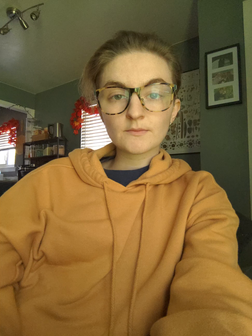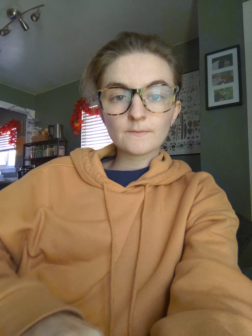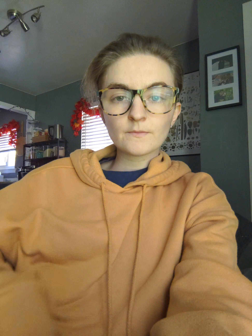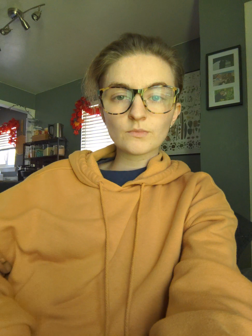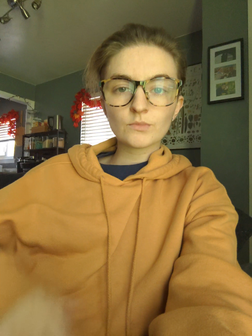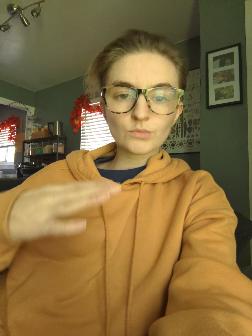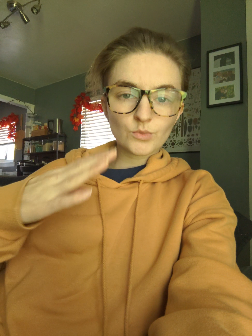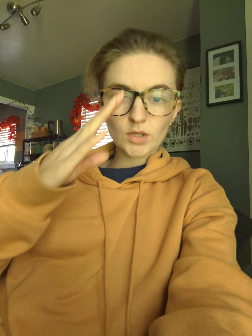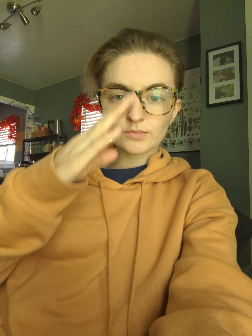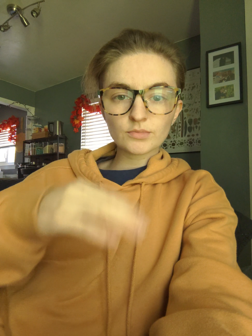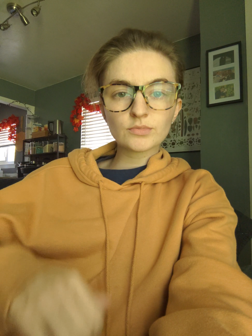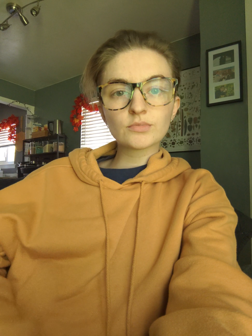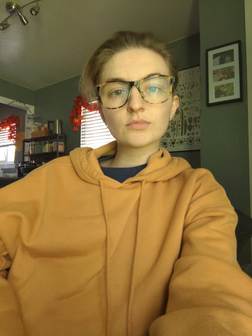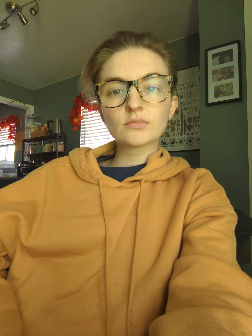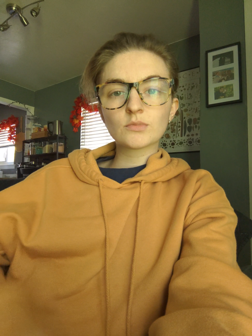roof